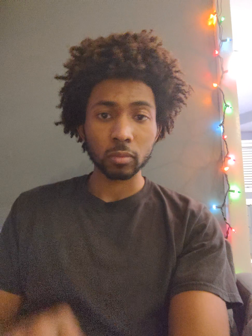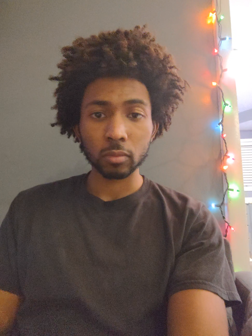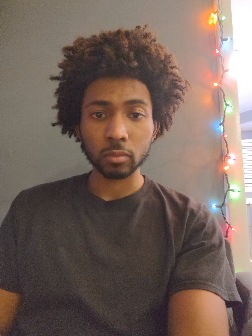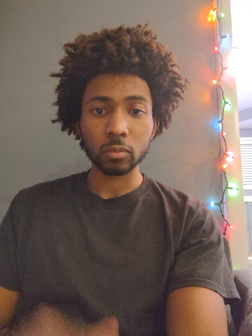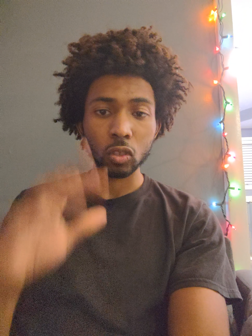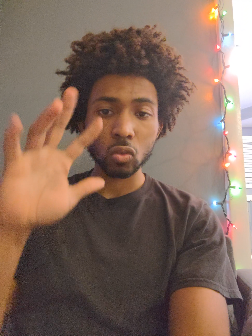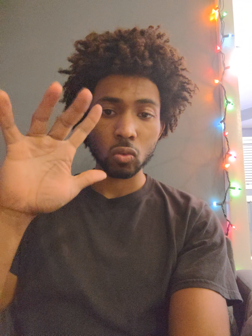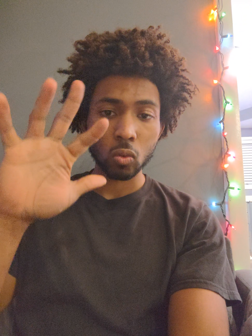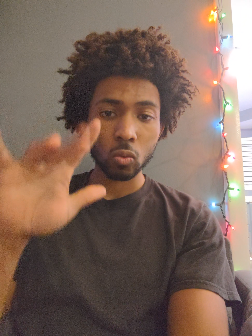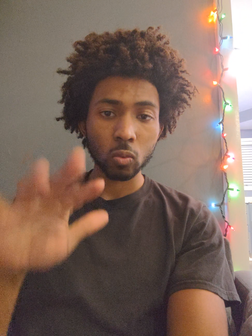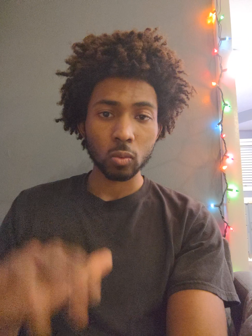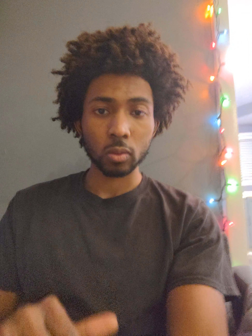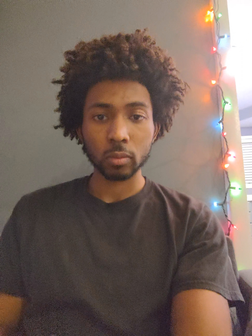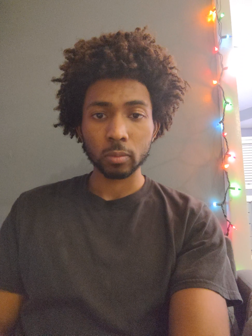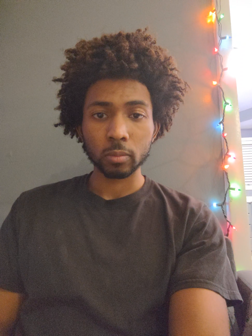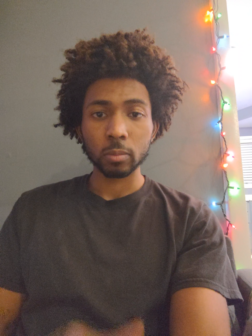snow